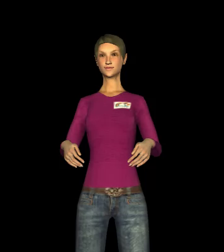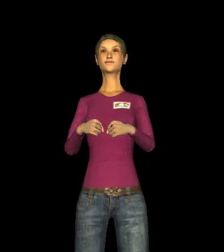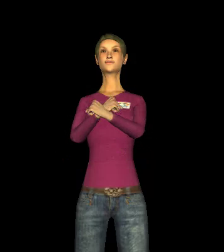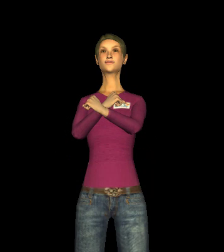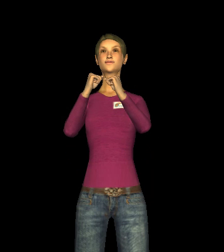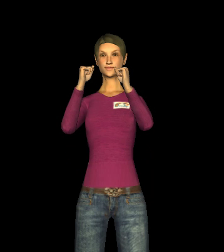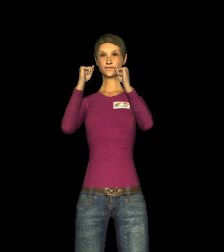قنبلة